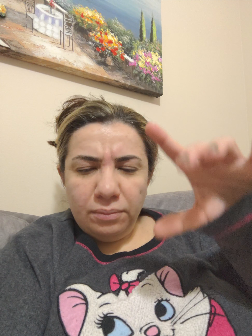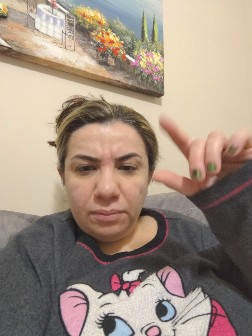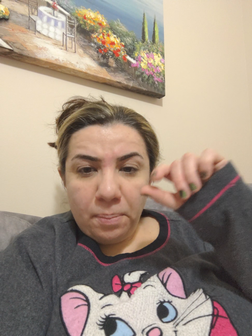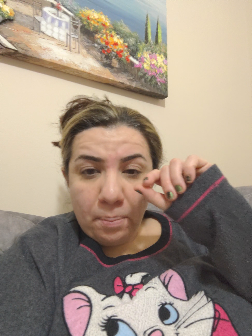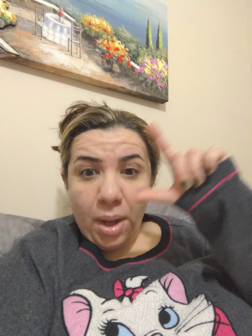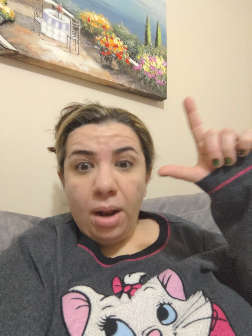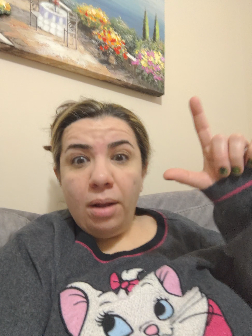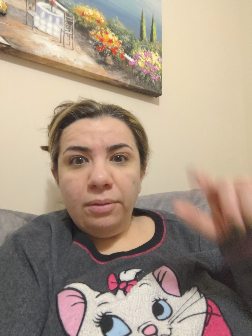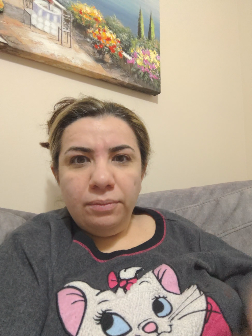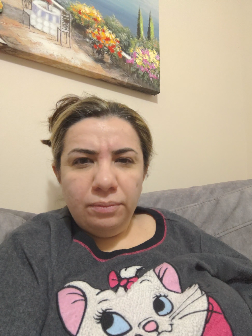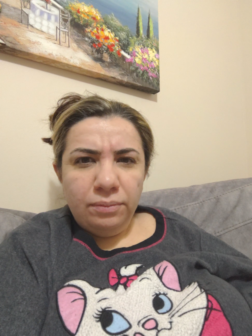wake